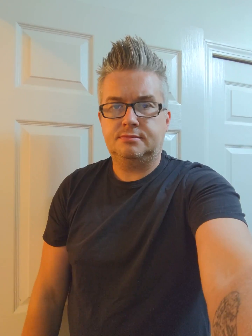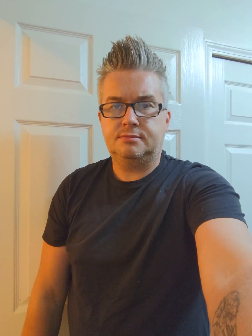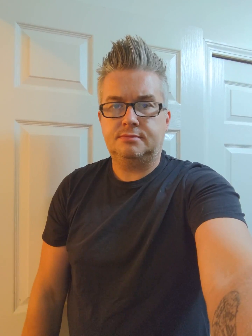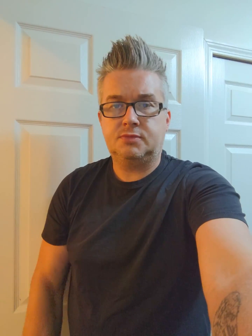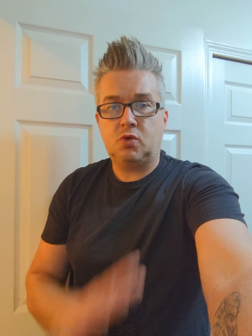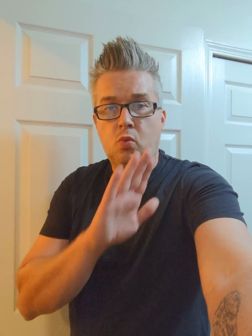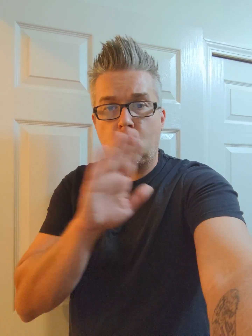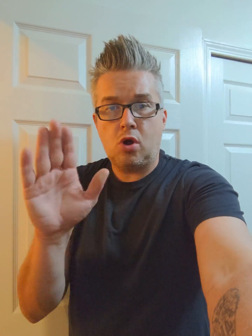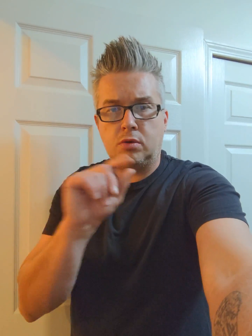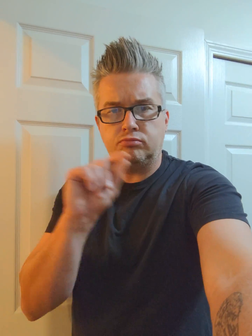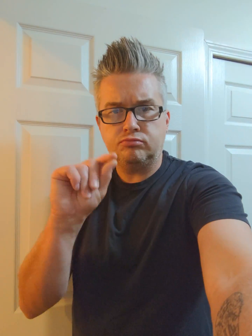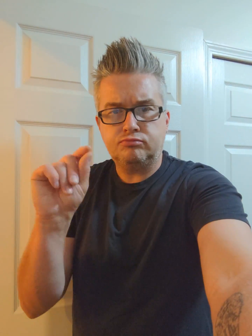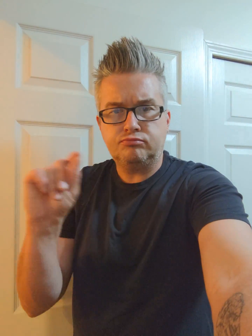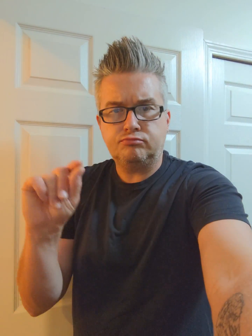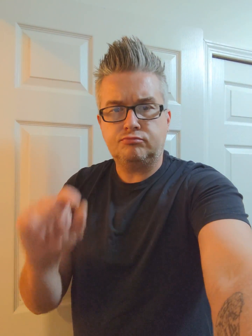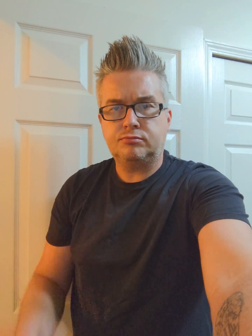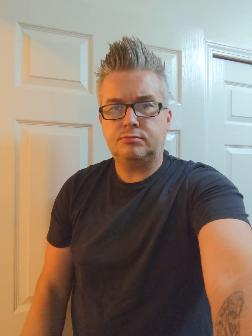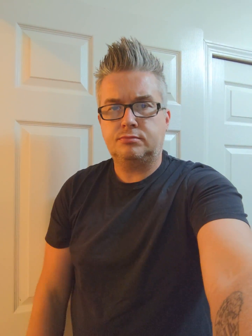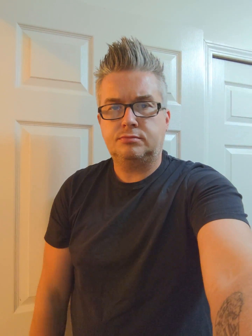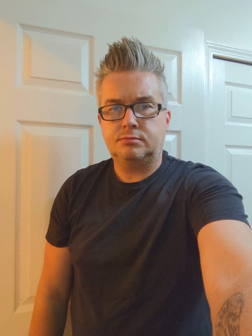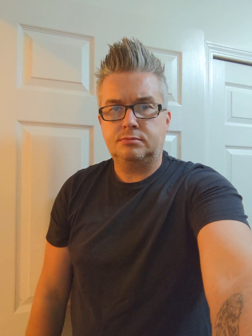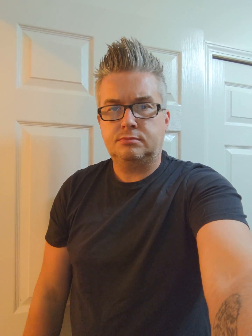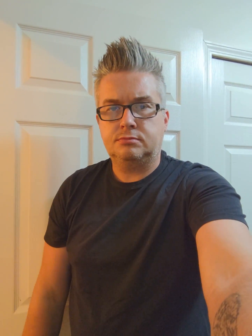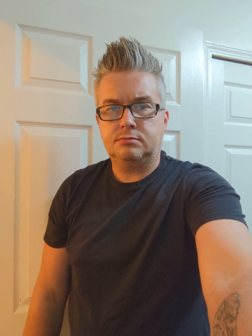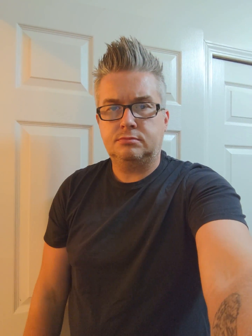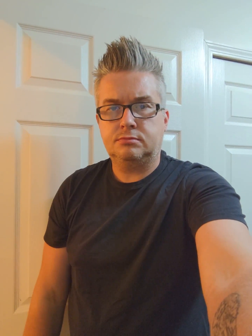chalk